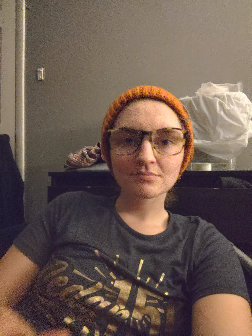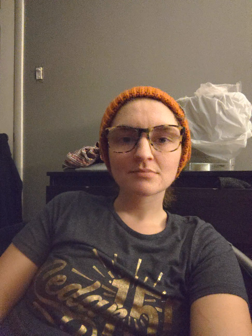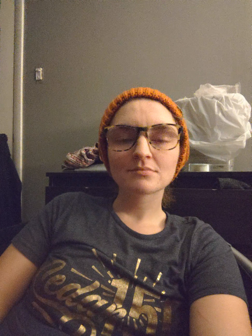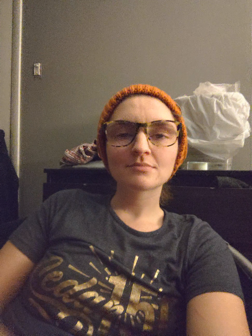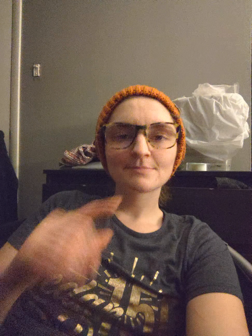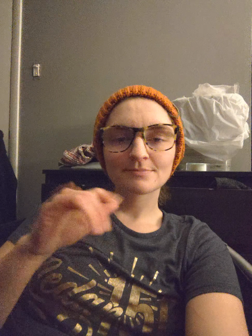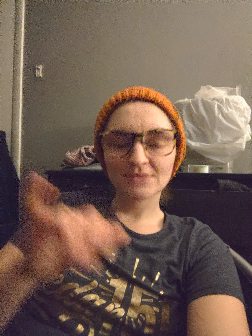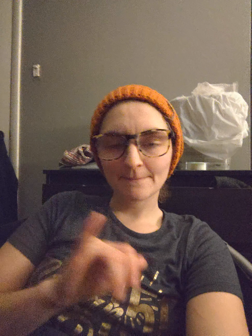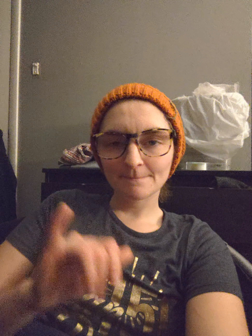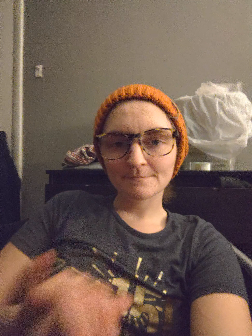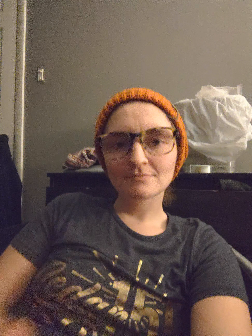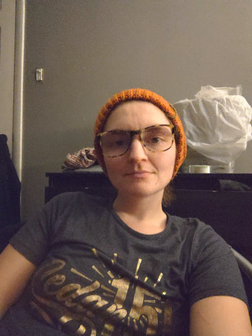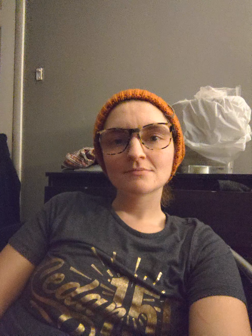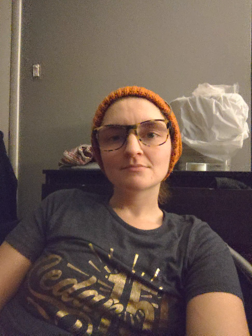same